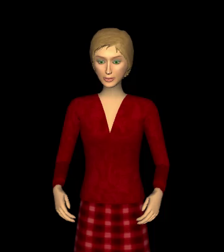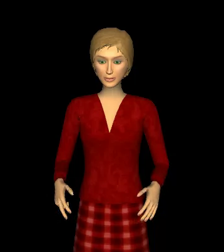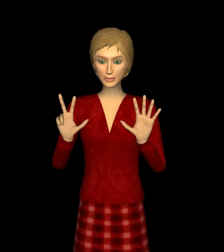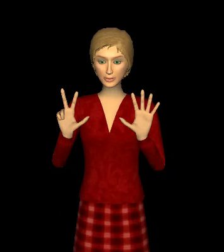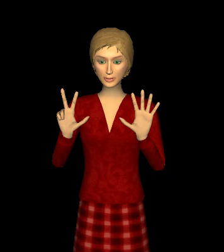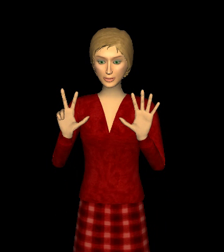8